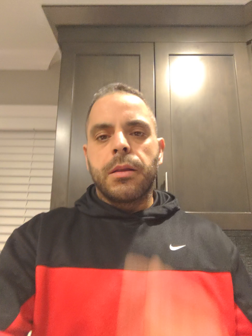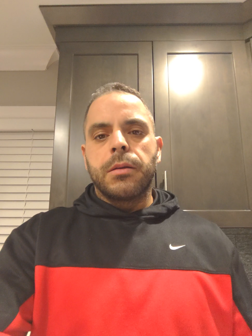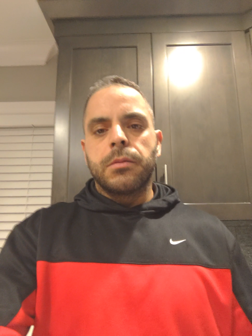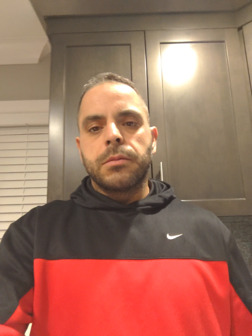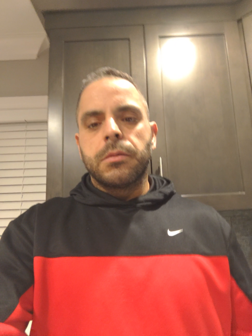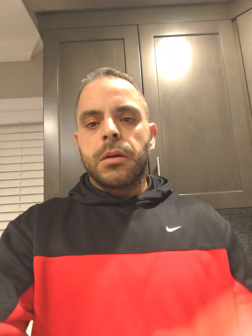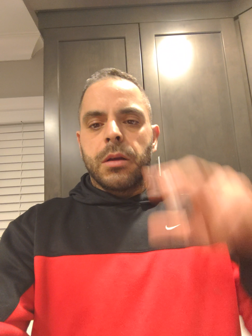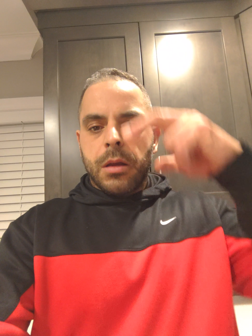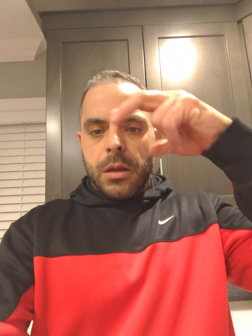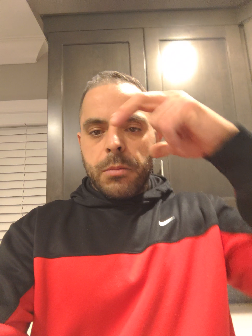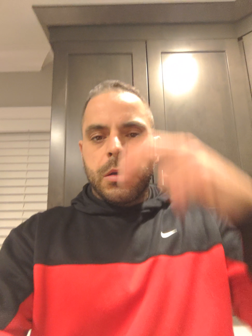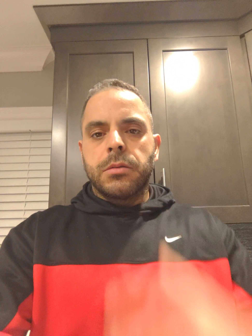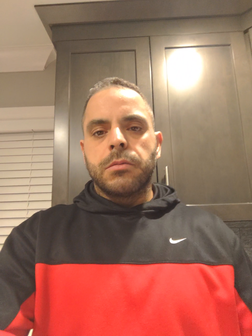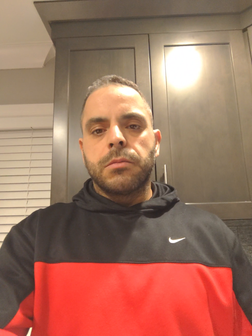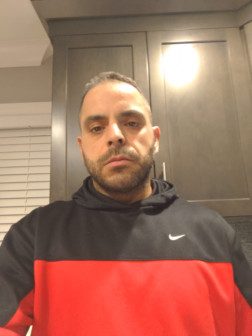helicopter